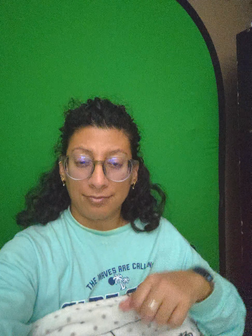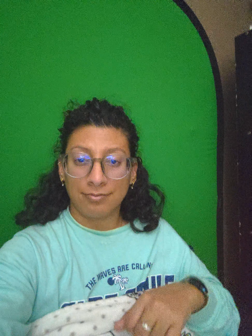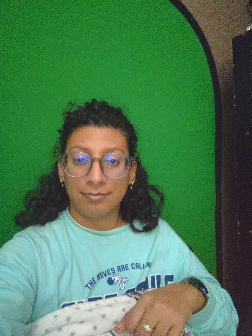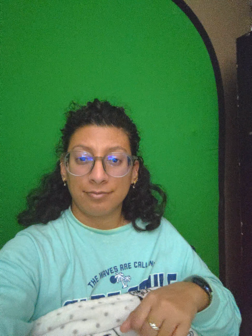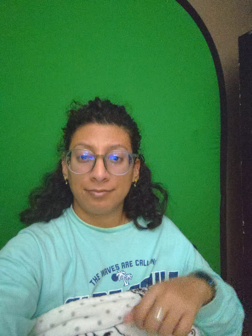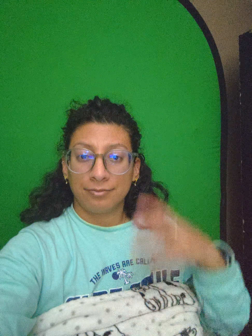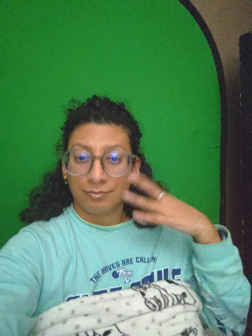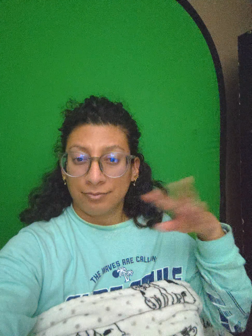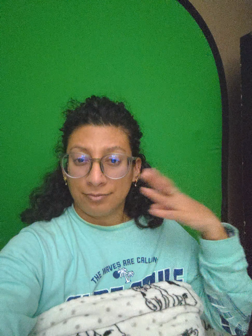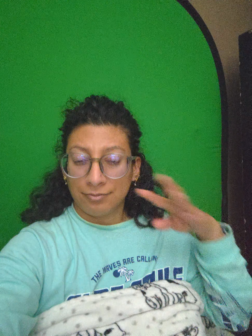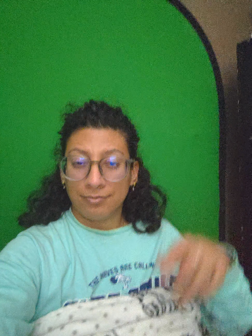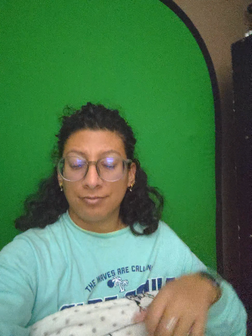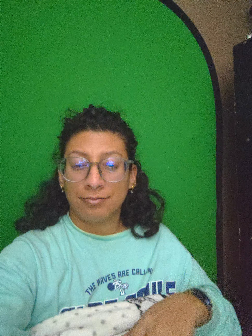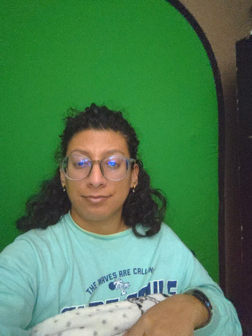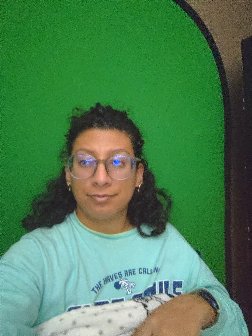noisy